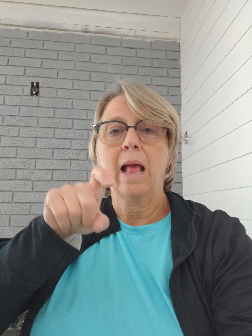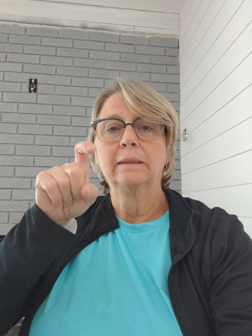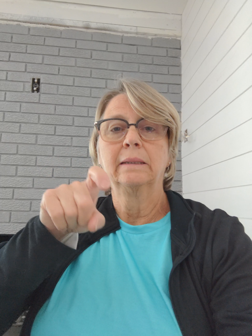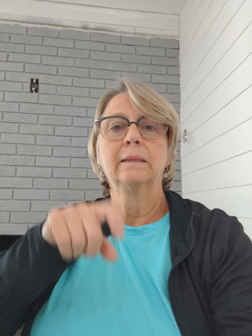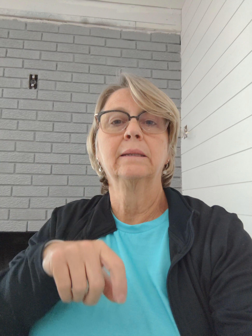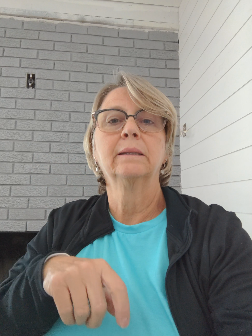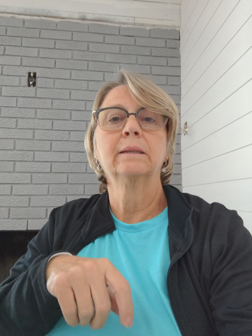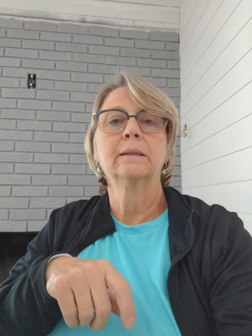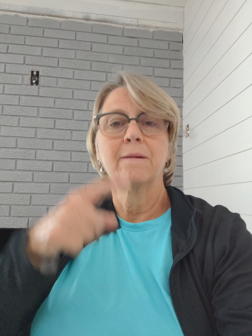closet